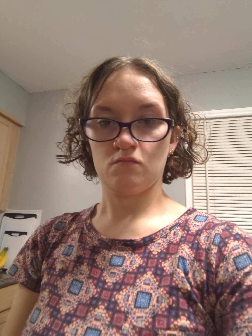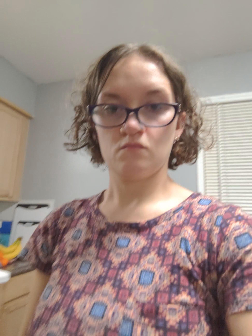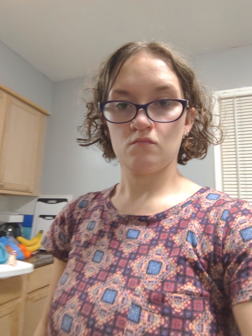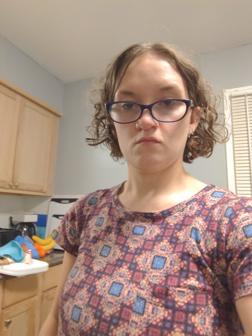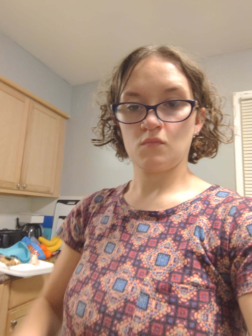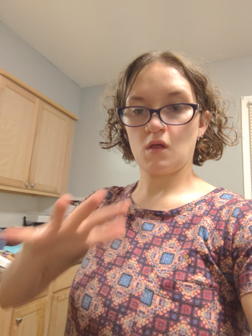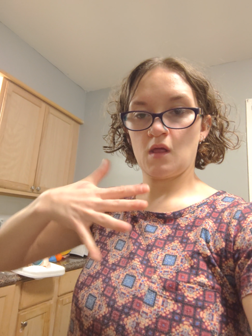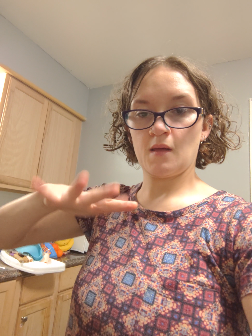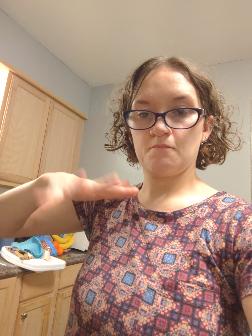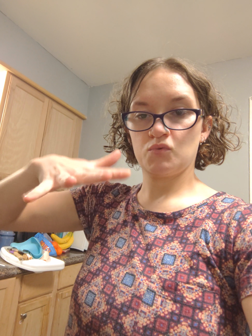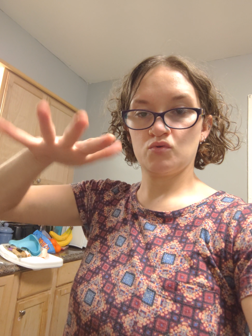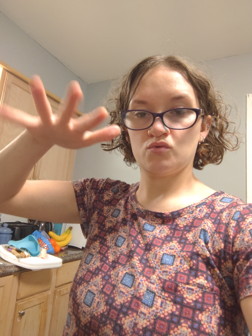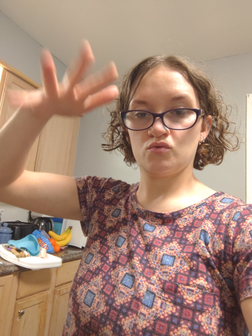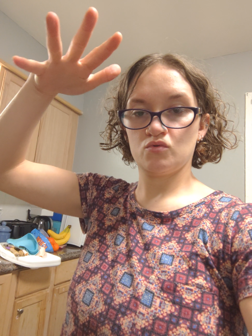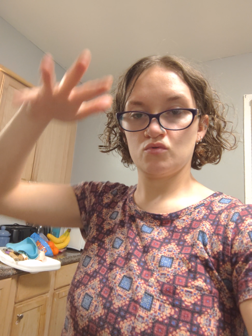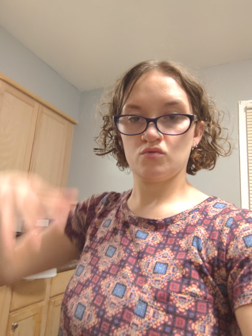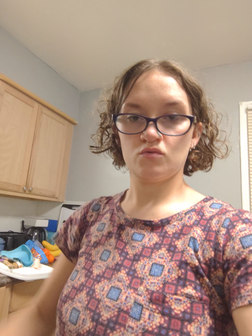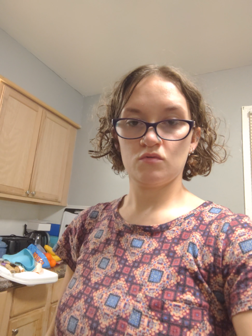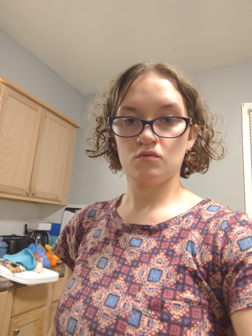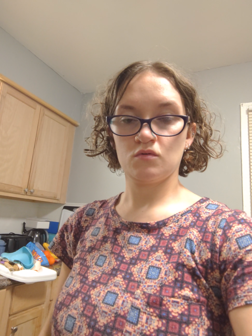helicopter